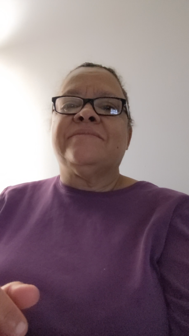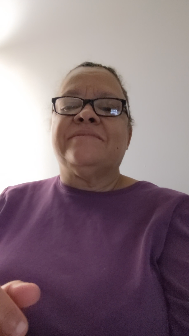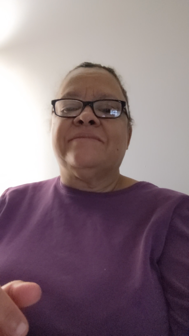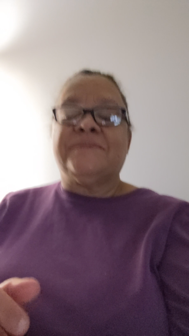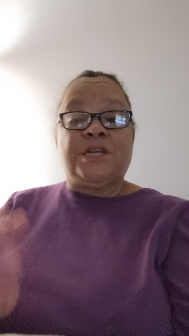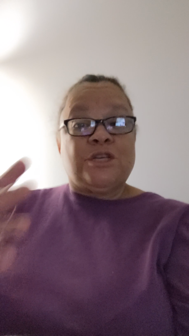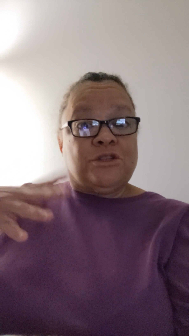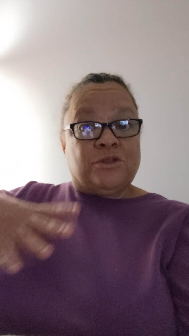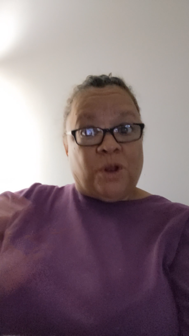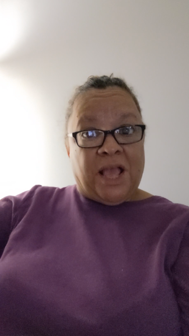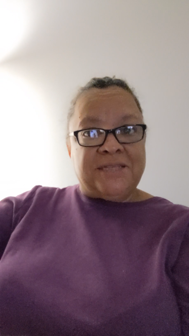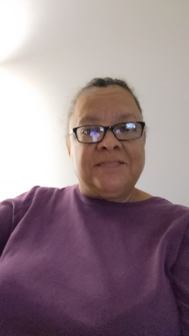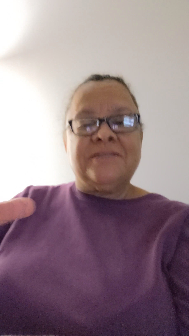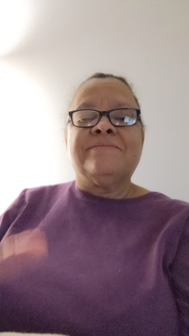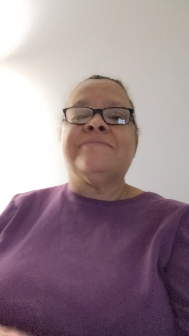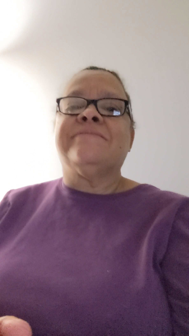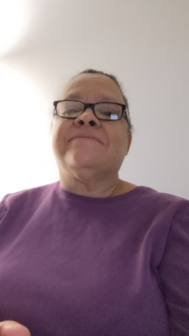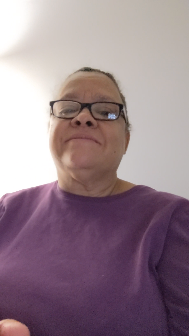dress